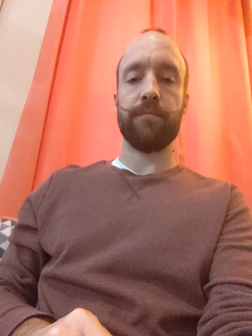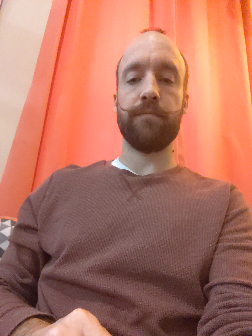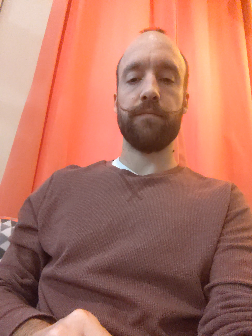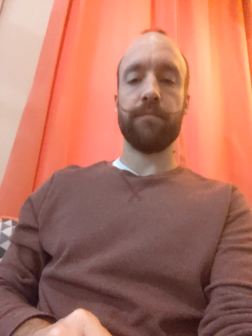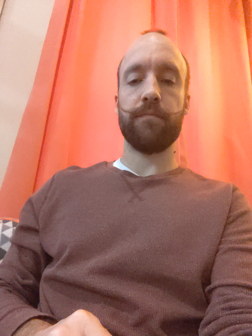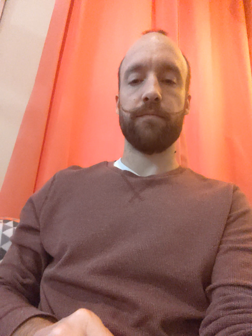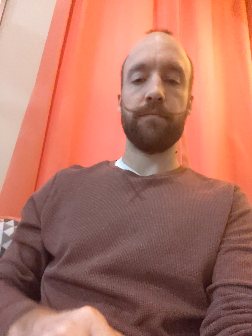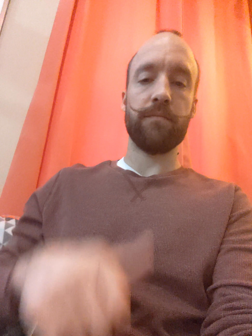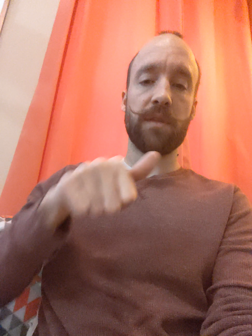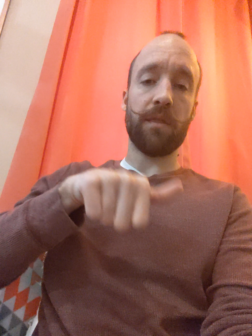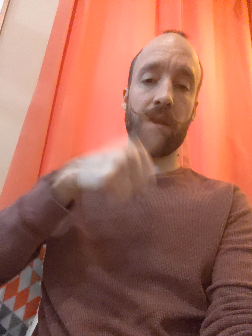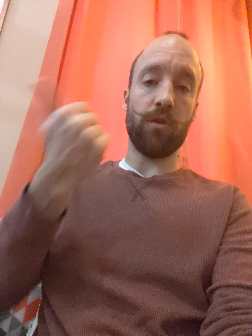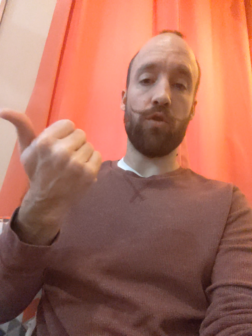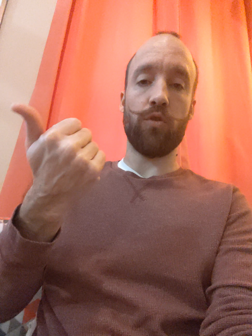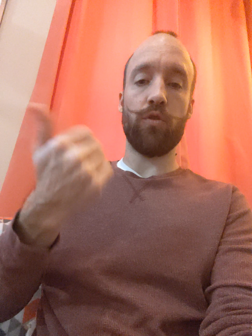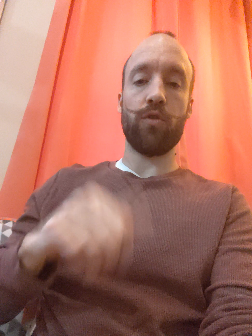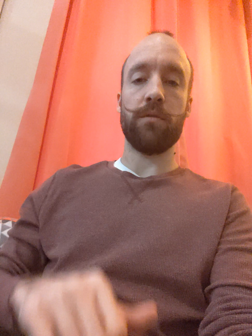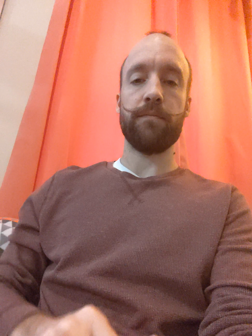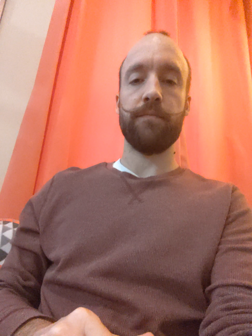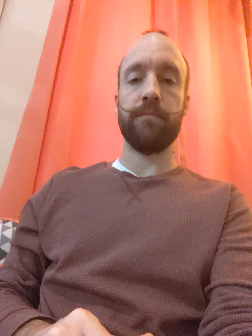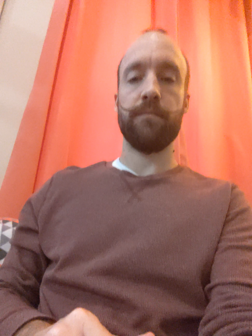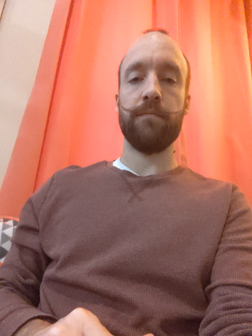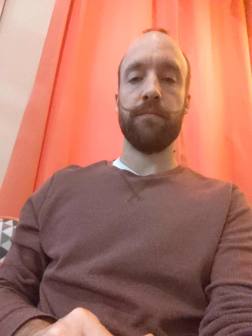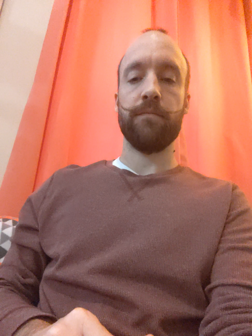another